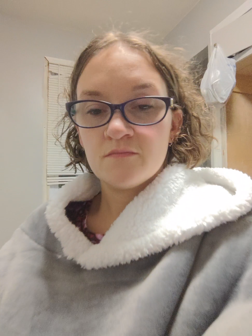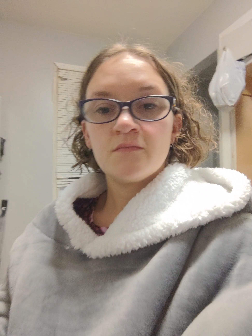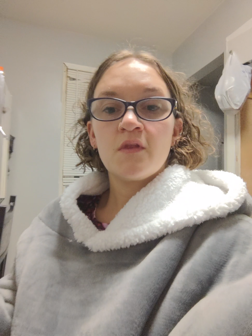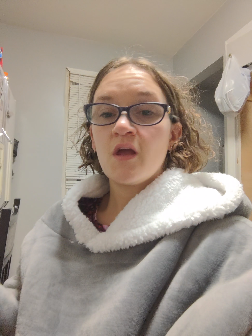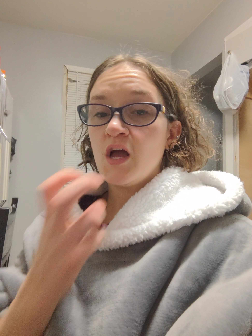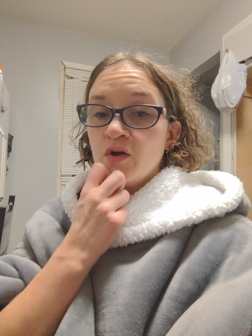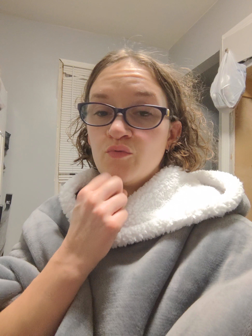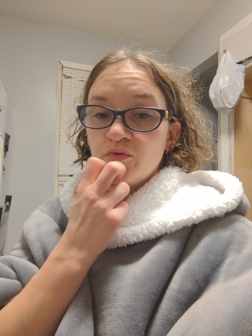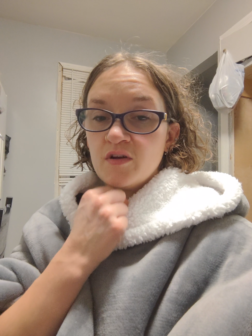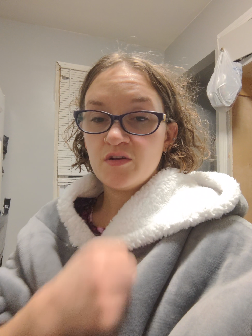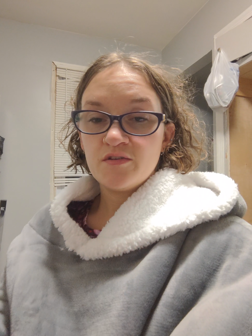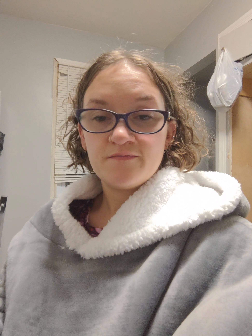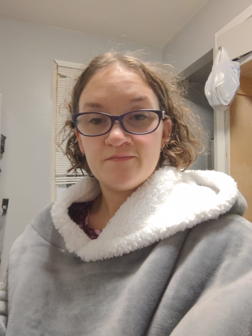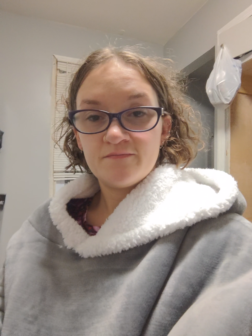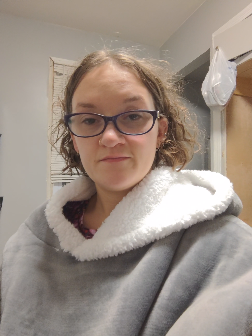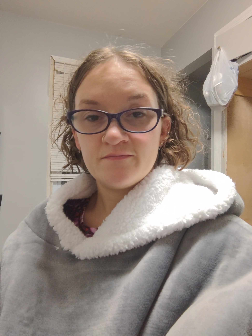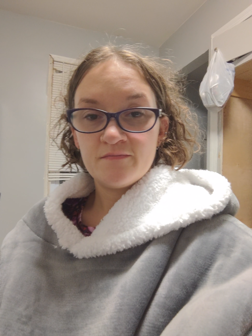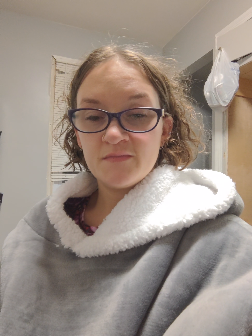underwear